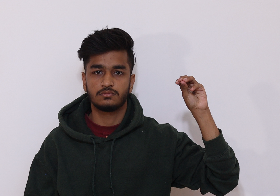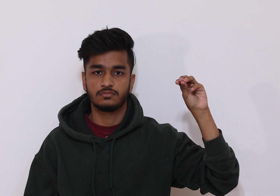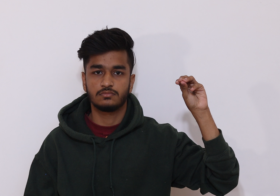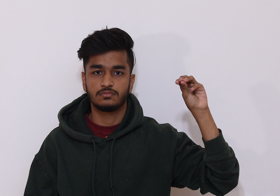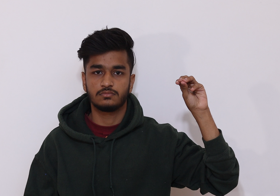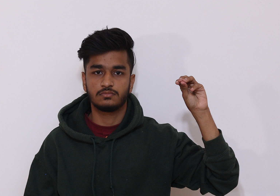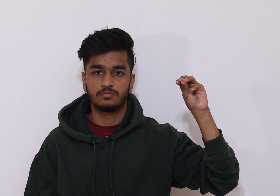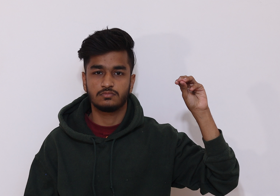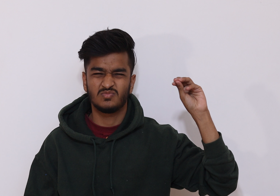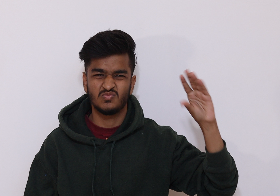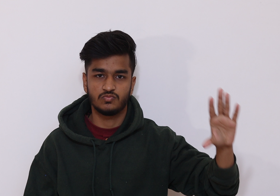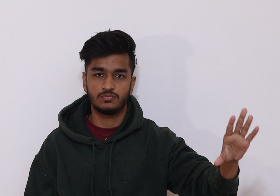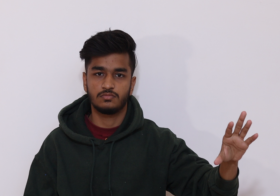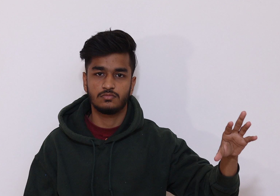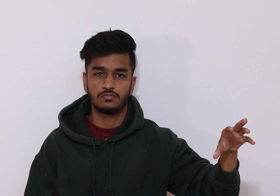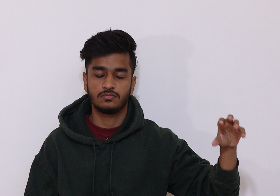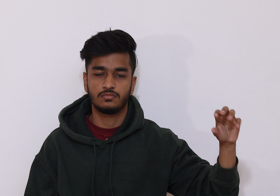bad